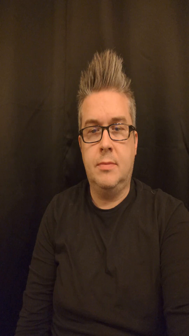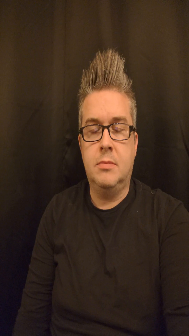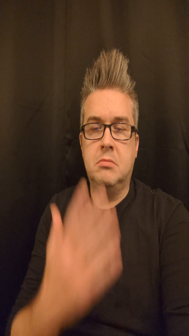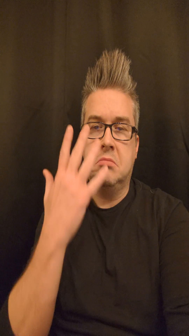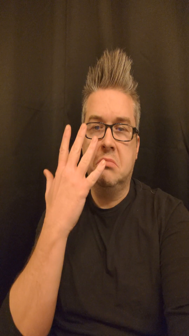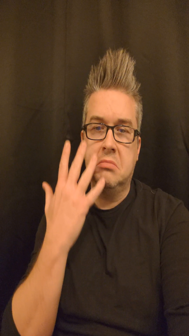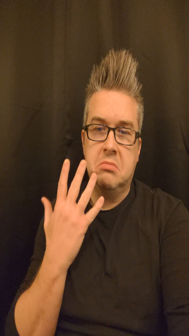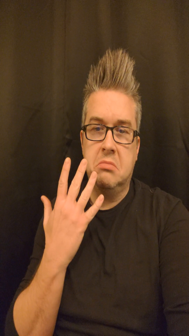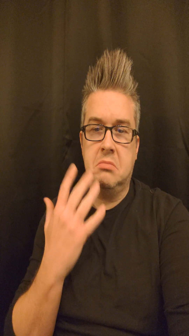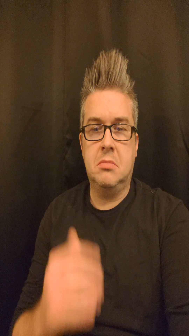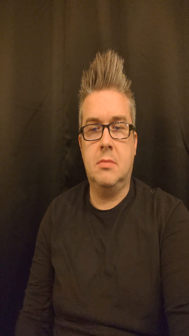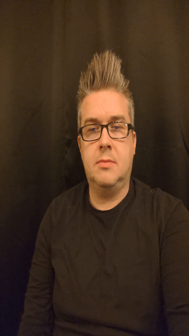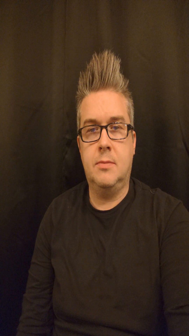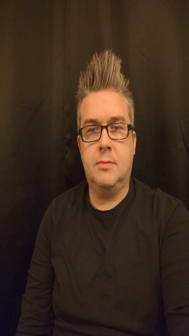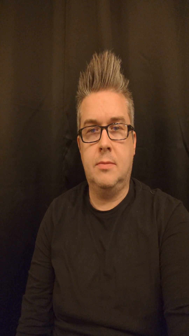sad